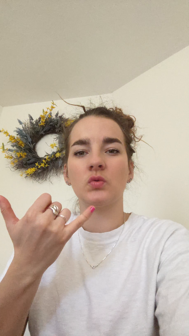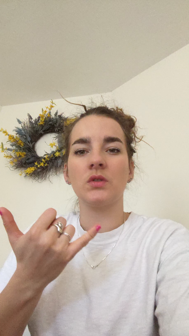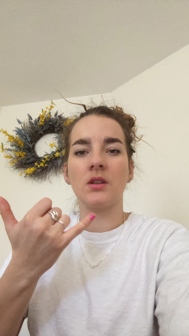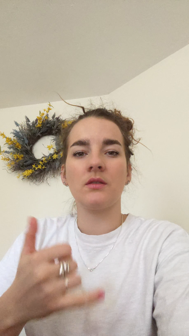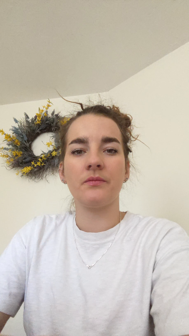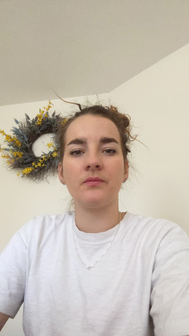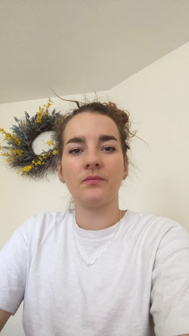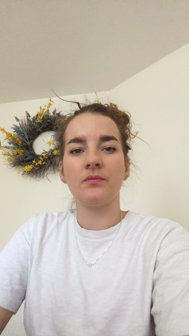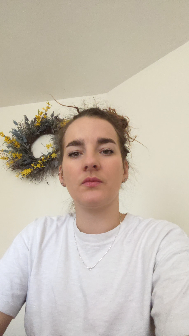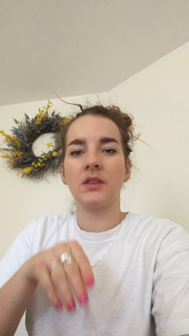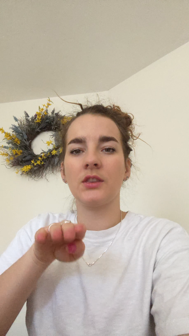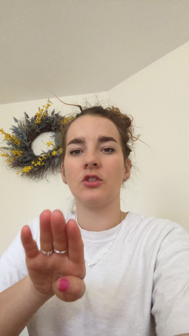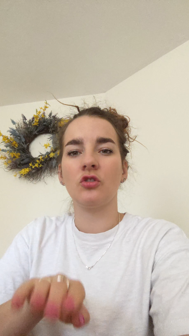enter